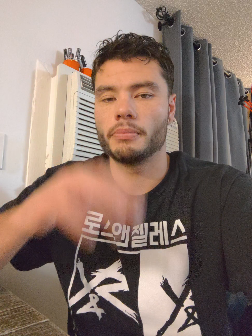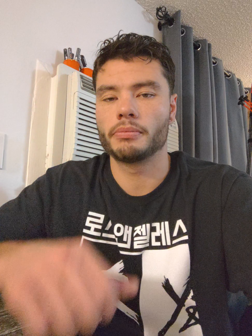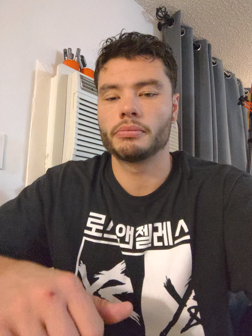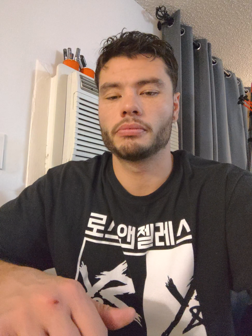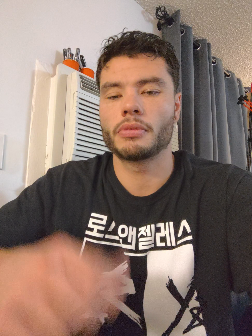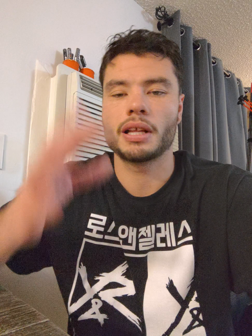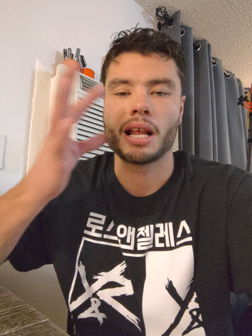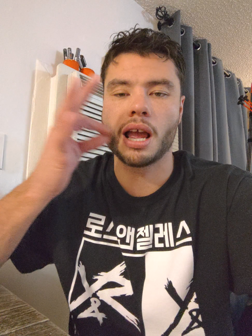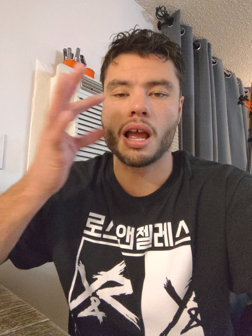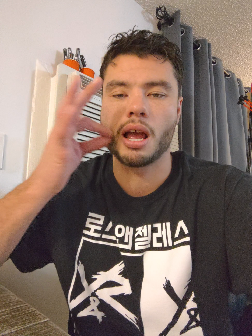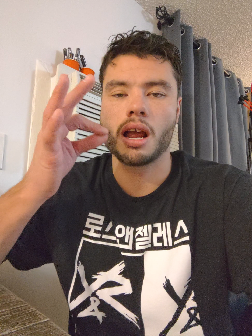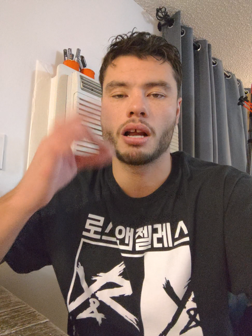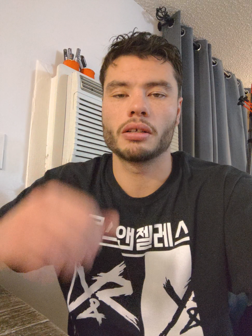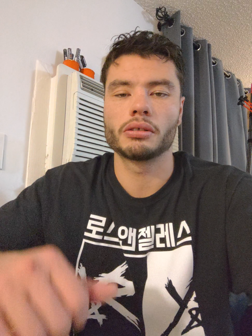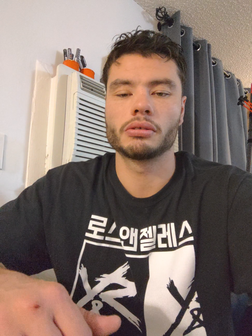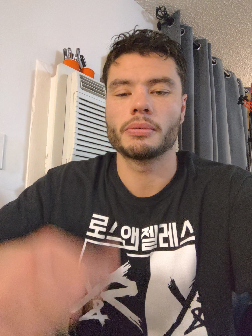cat